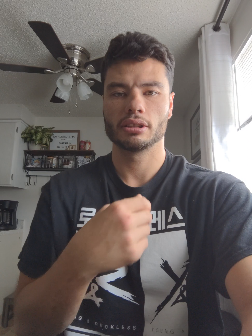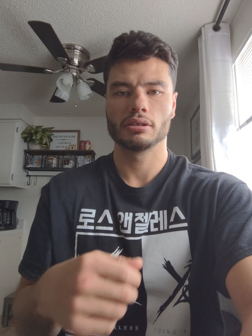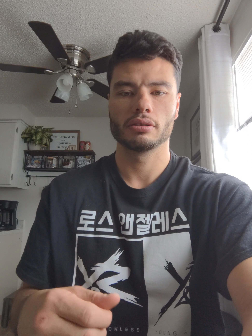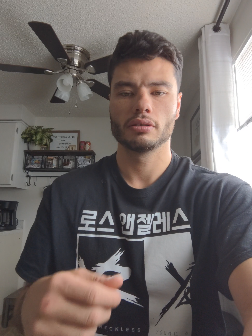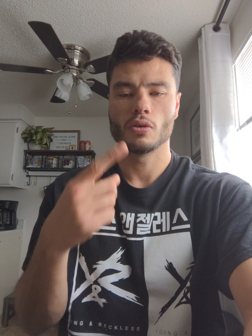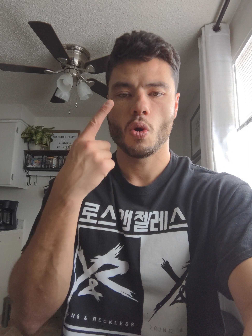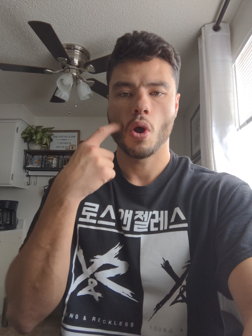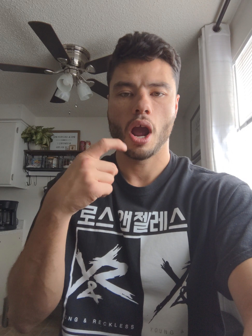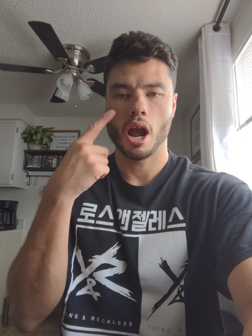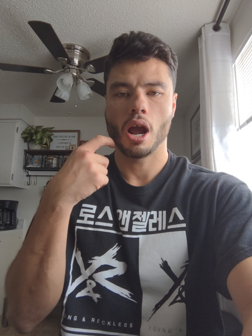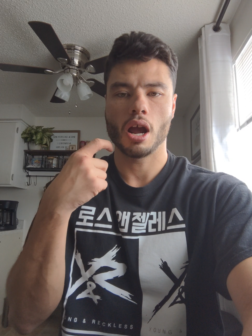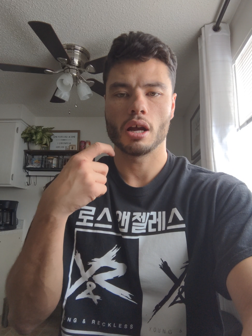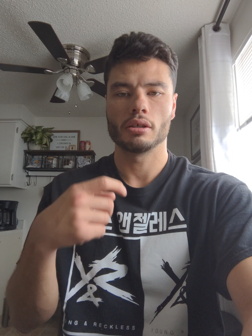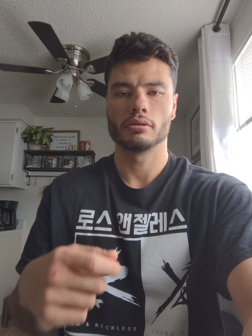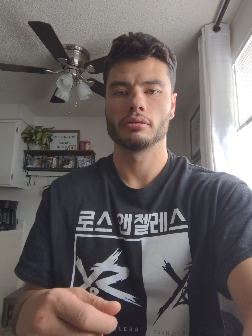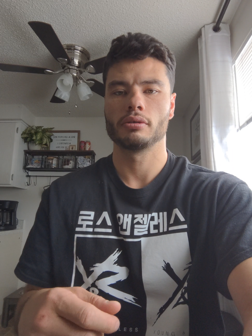cry